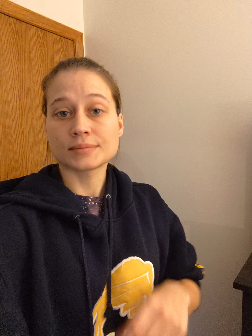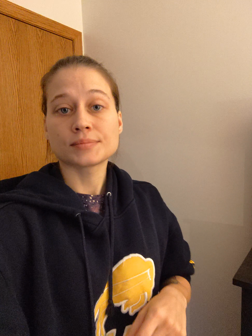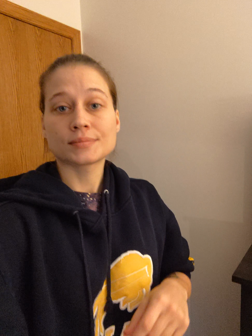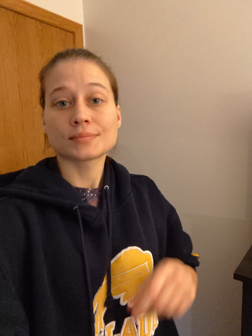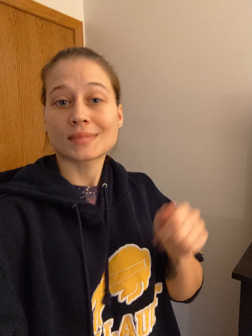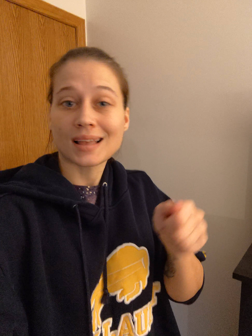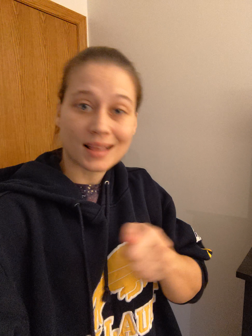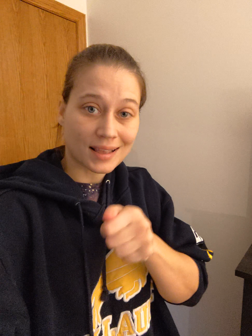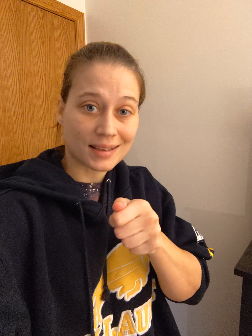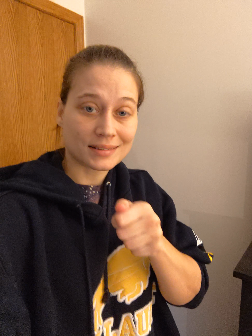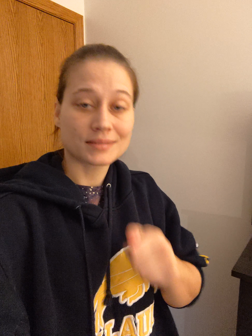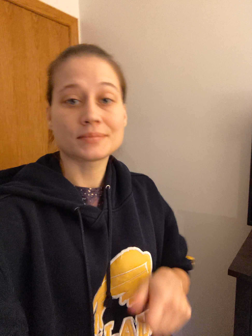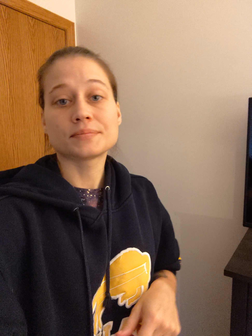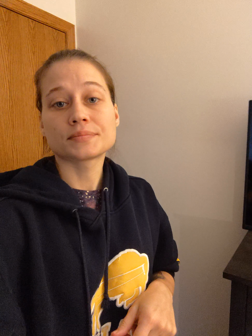hide